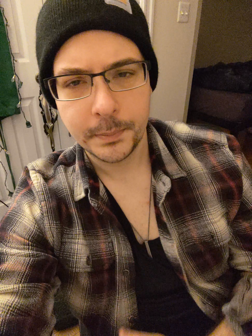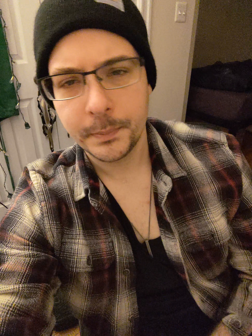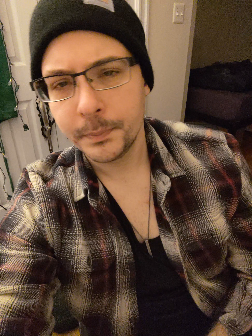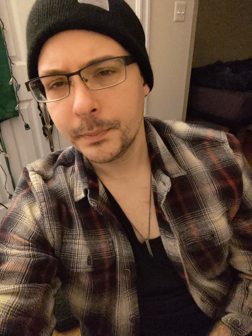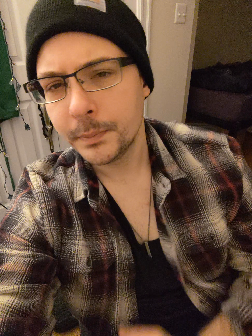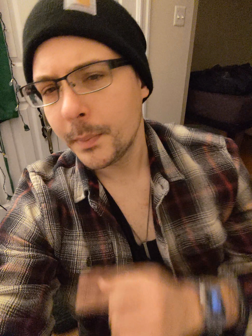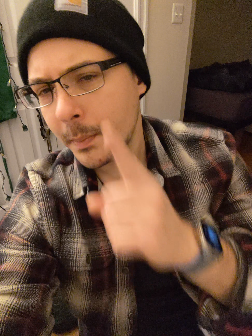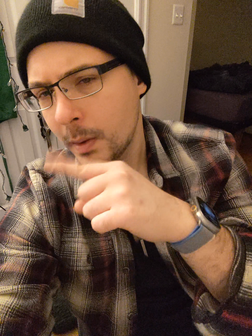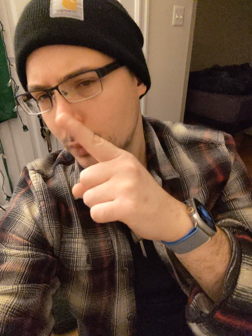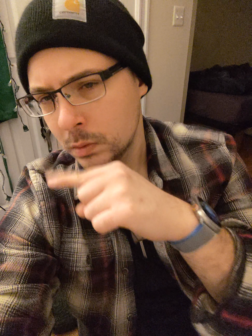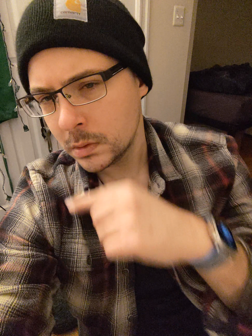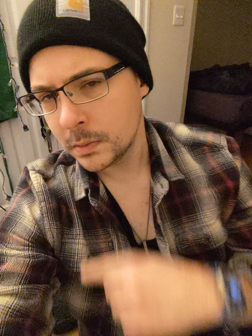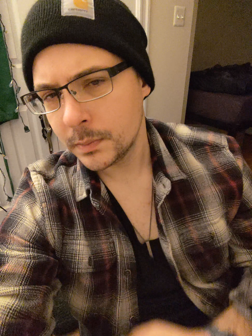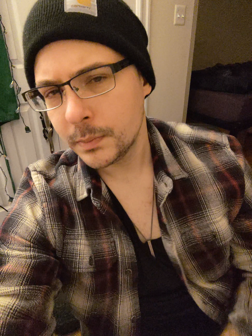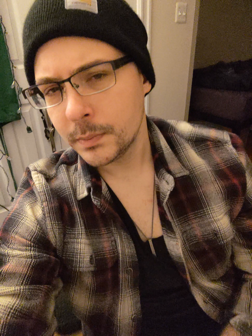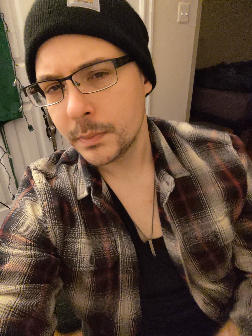mouse